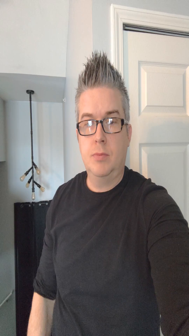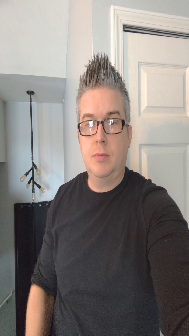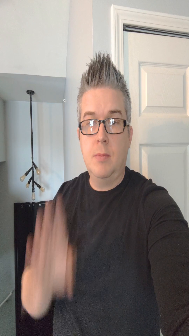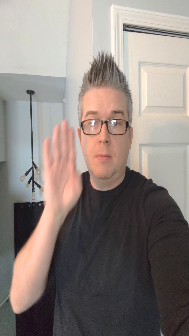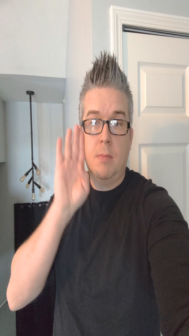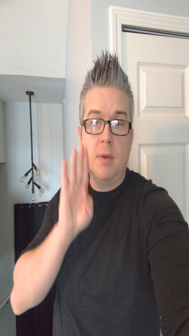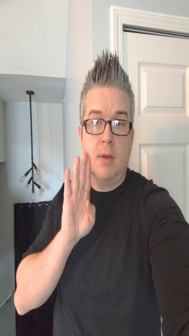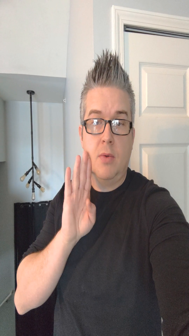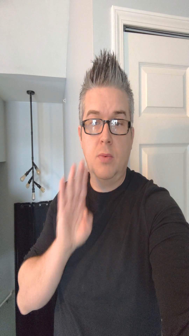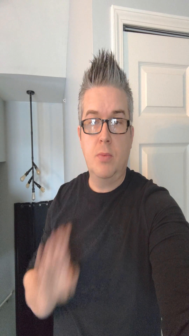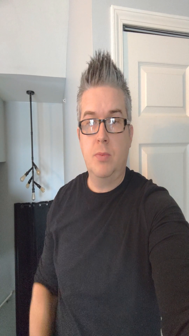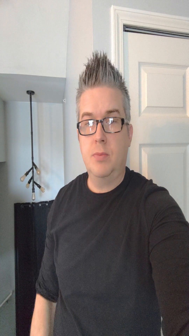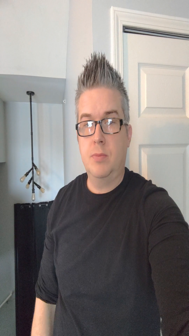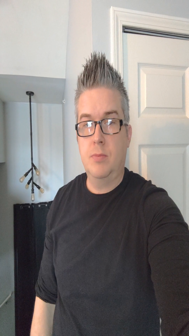brown